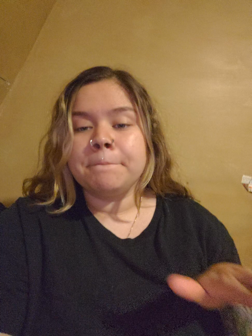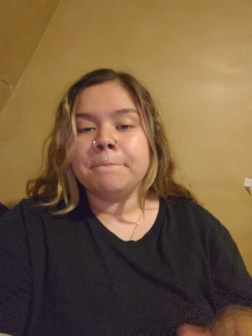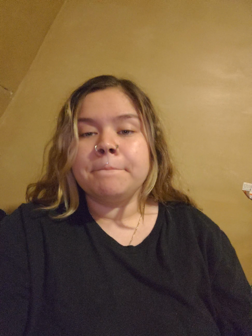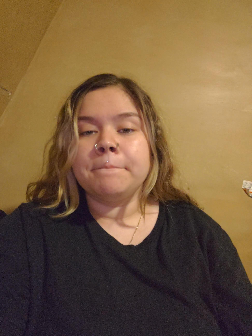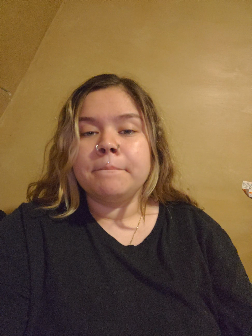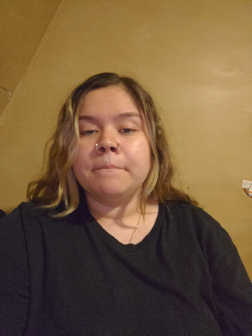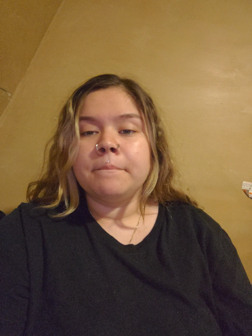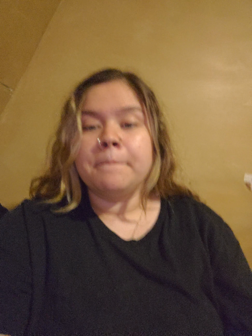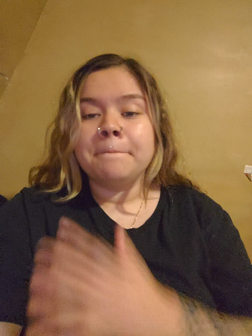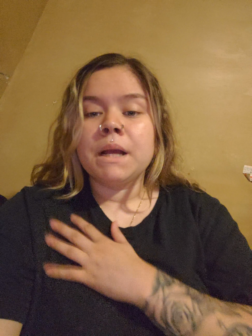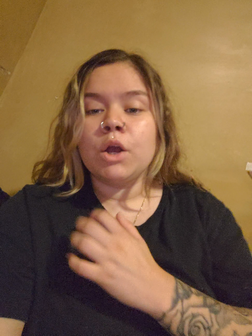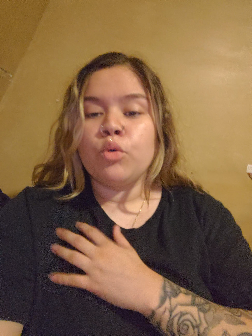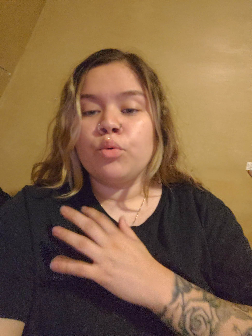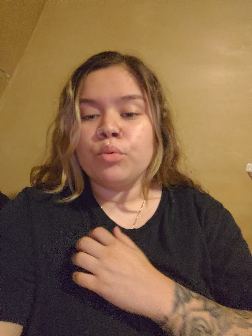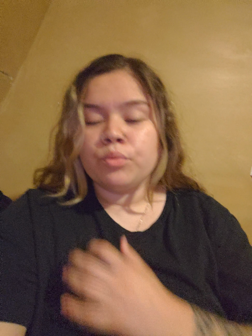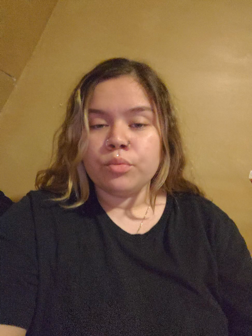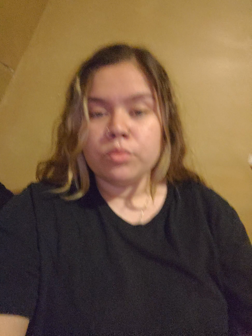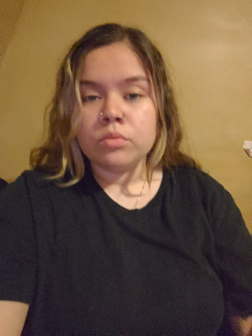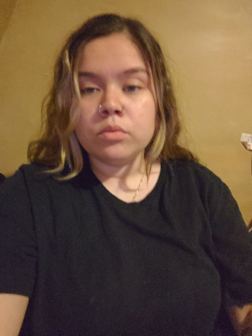bear